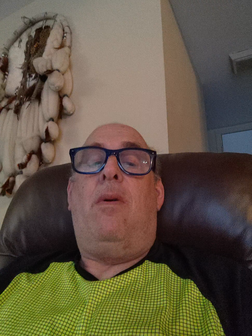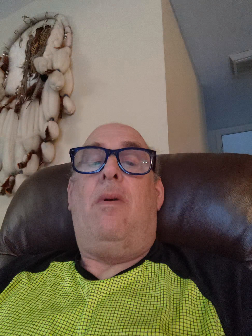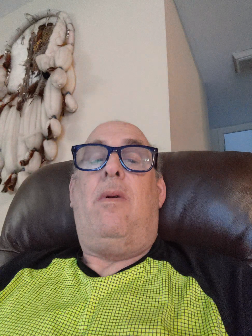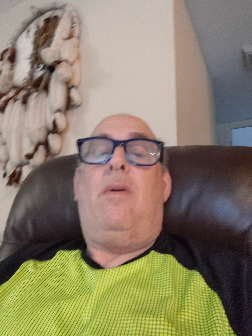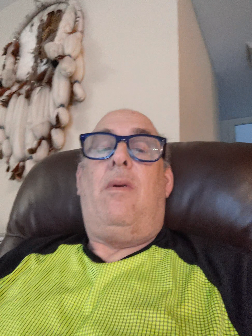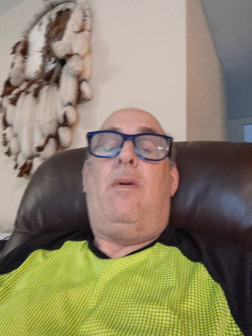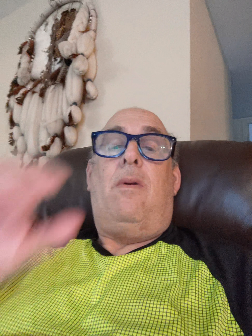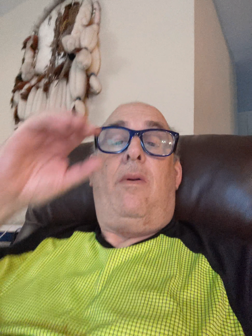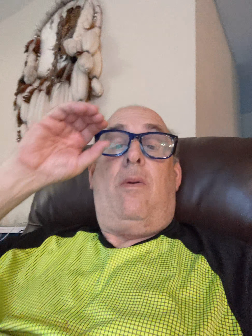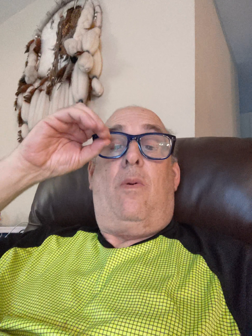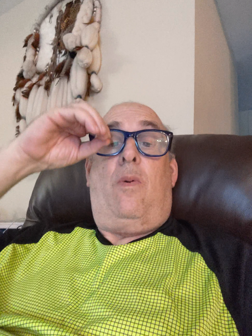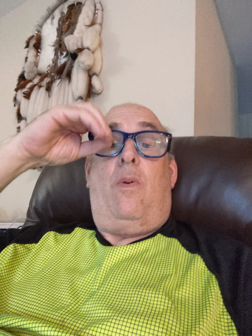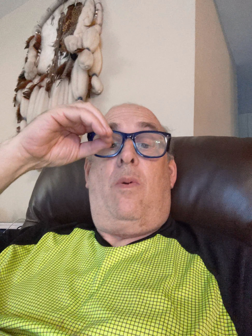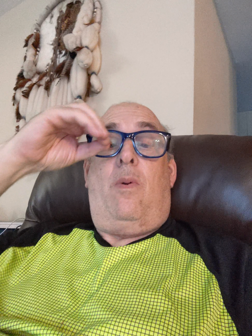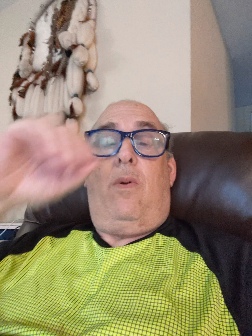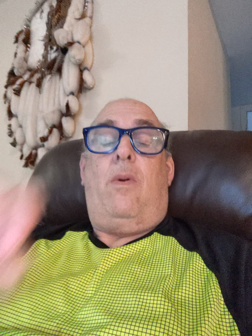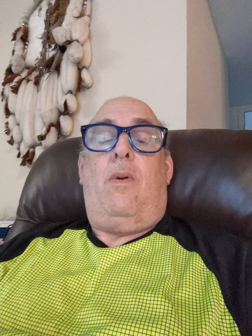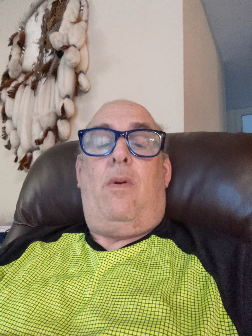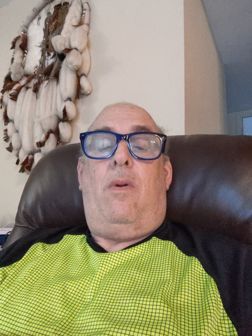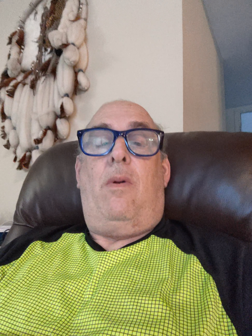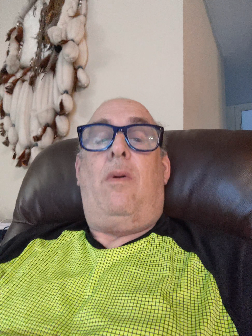owl